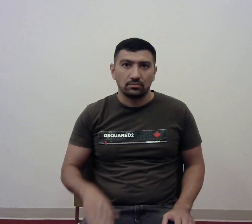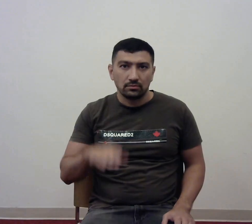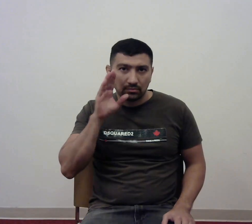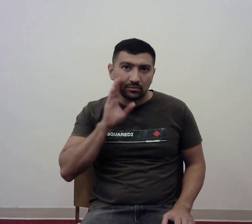sabah